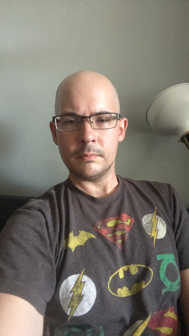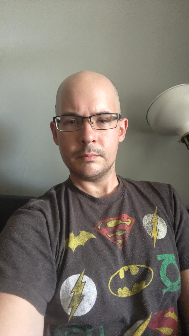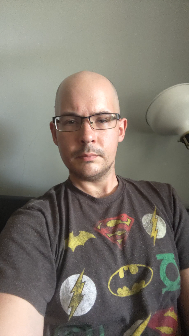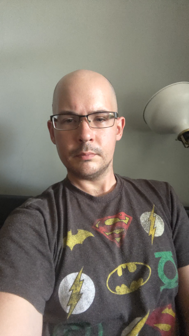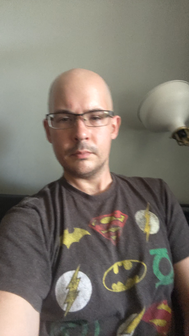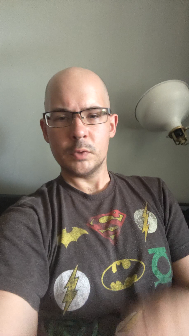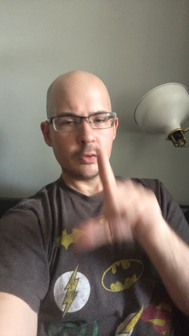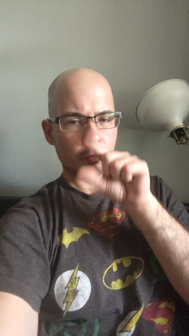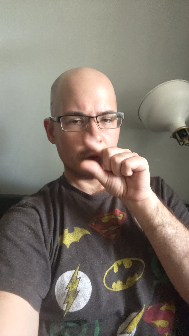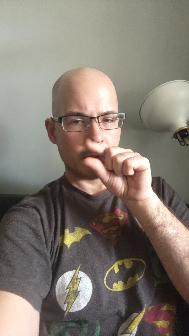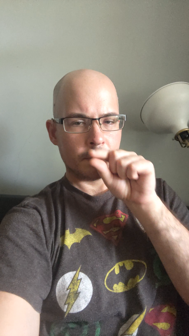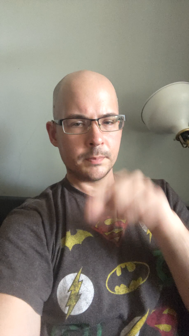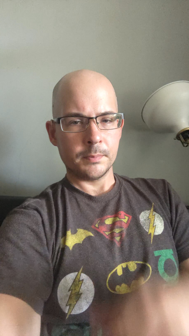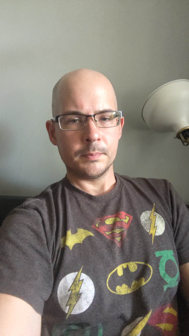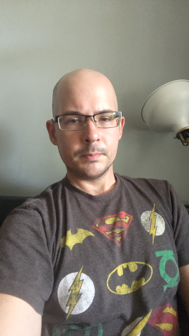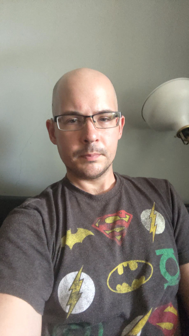chicken